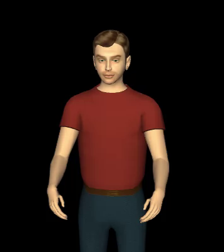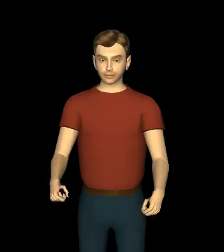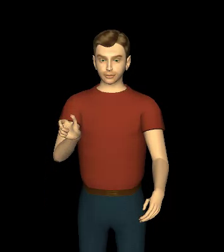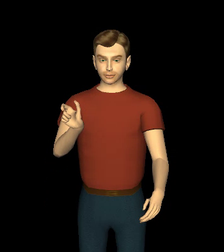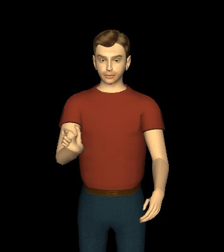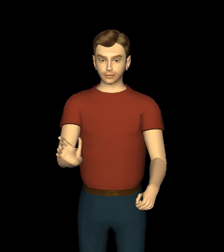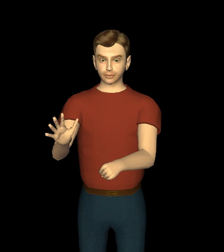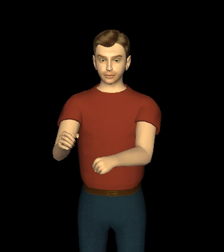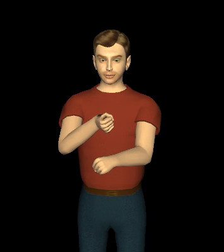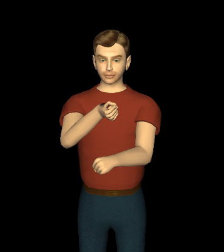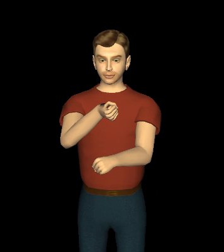فائز